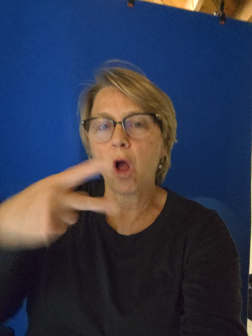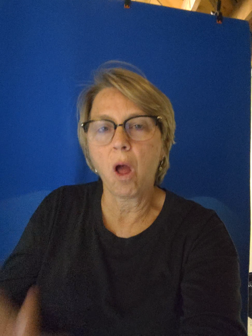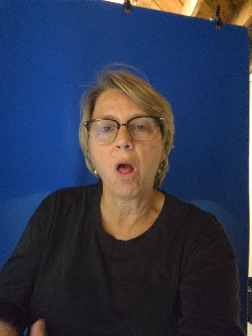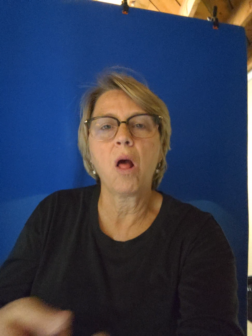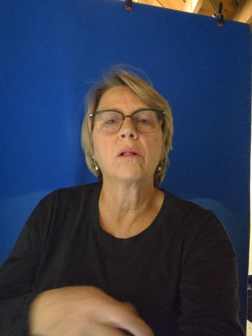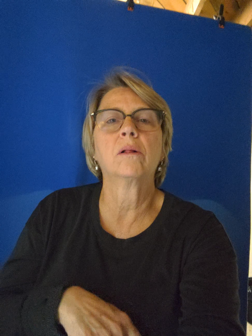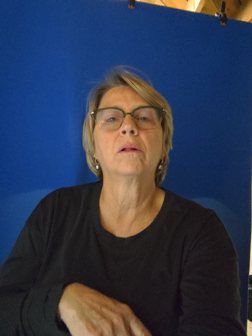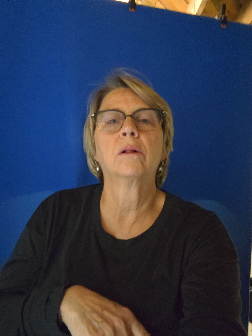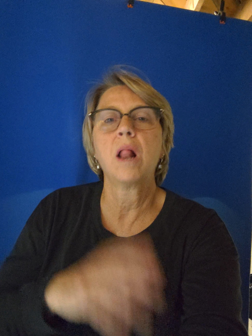fall